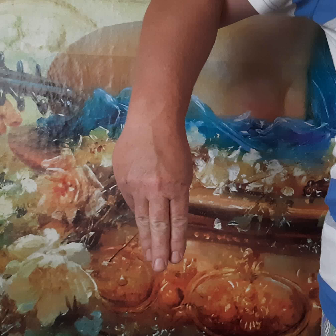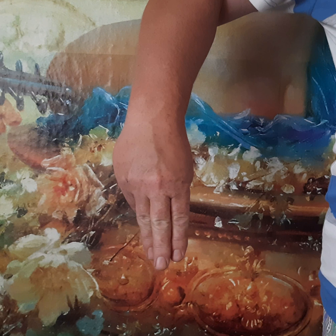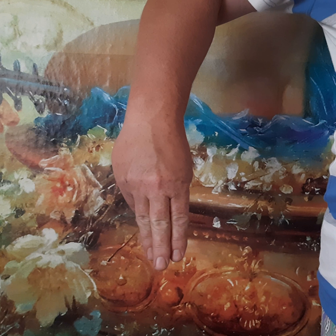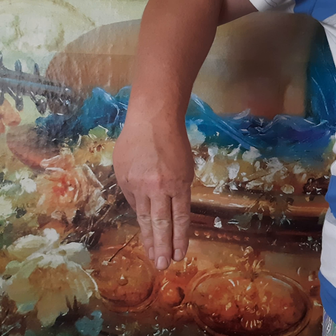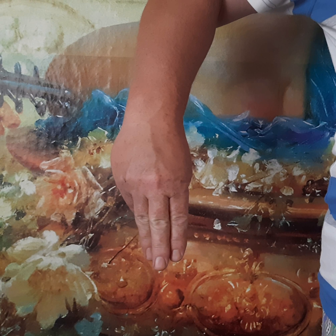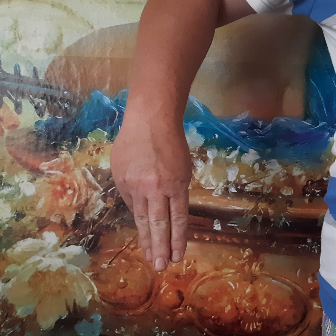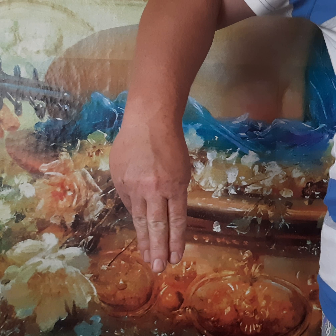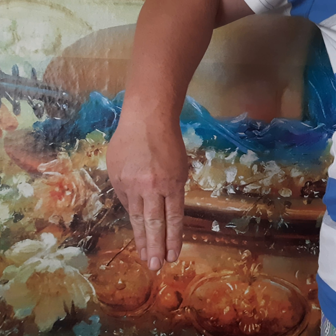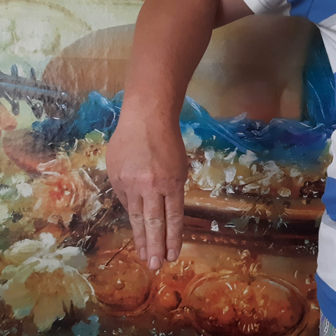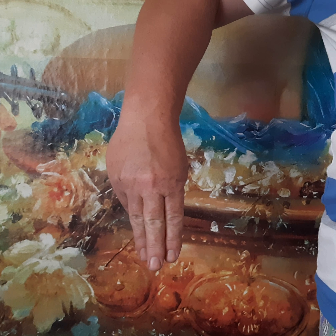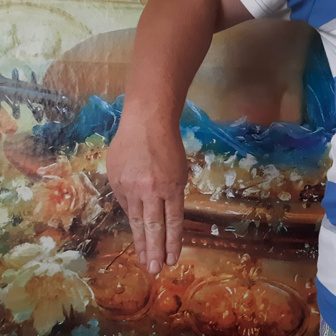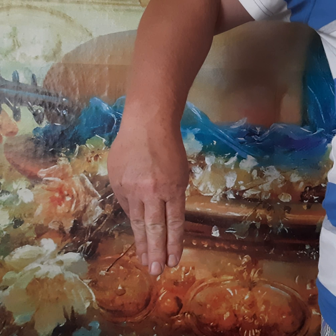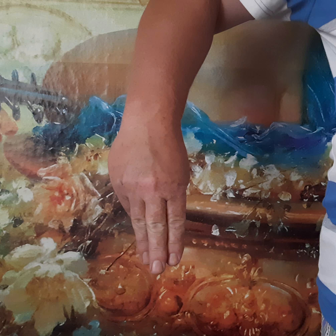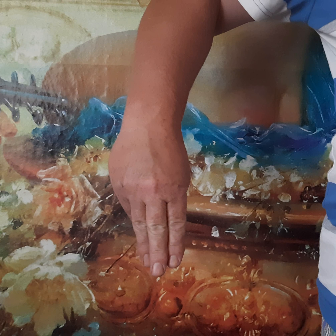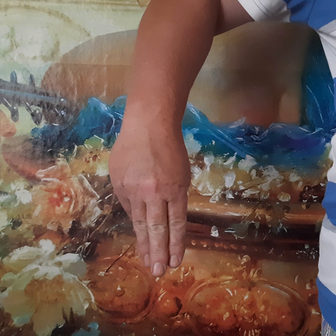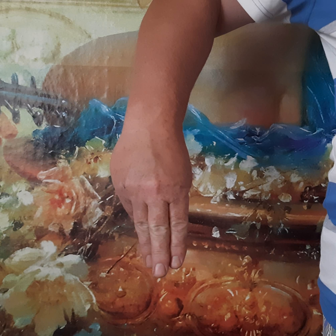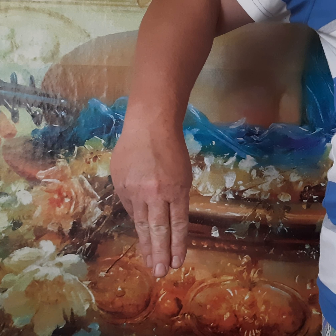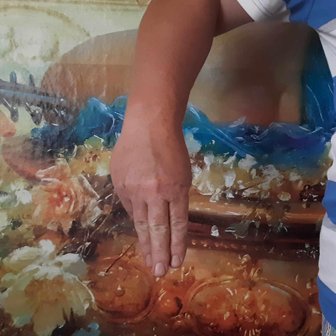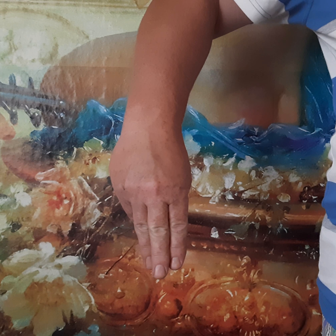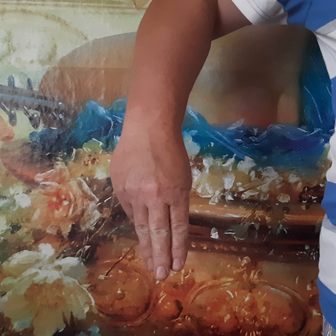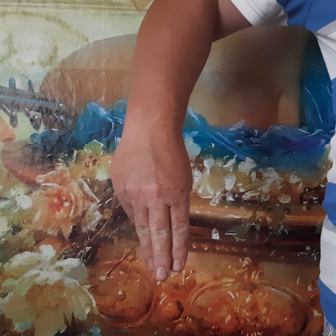Т